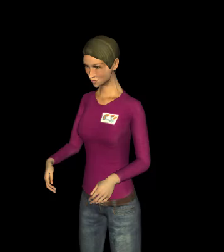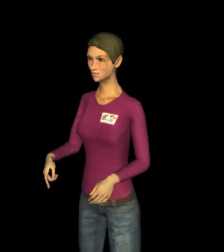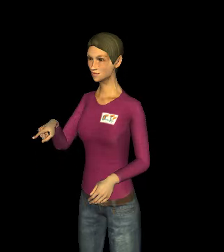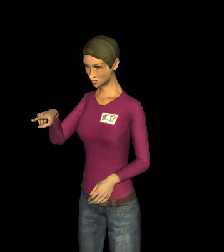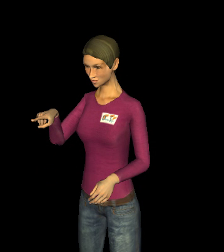أنت